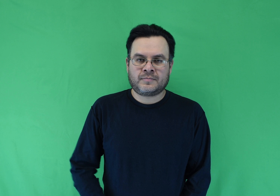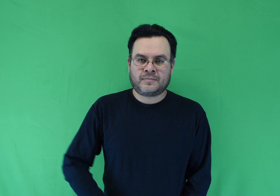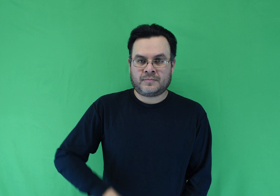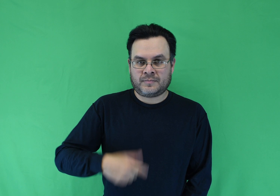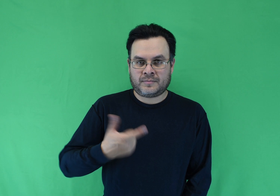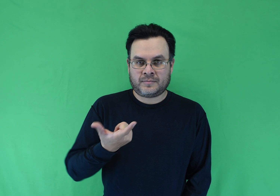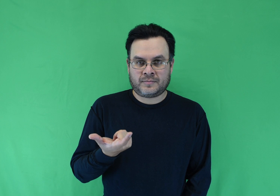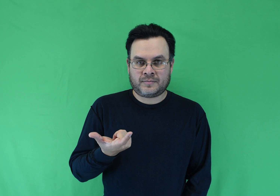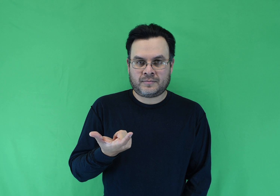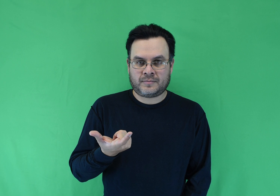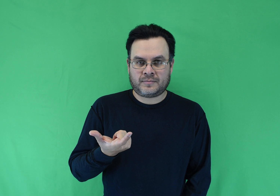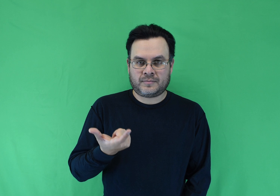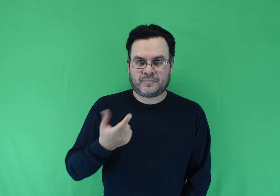dinero